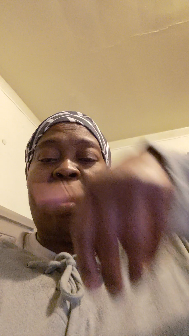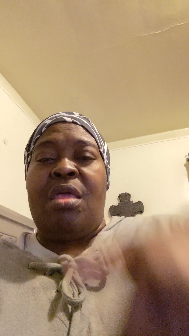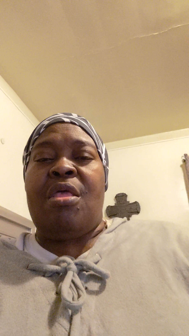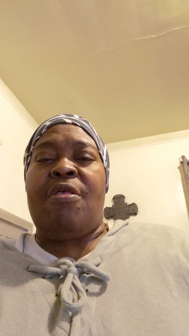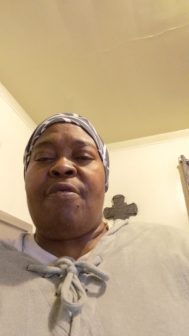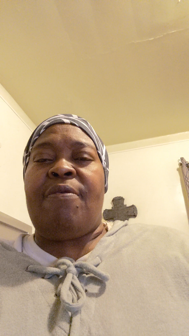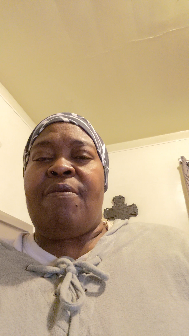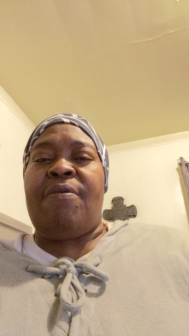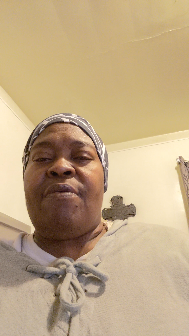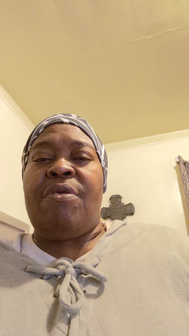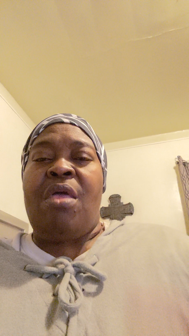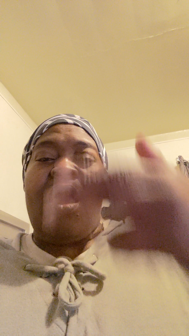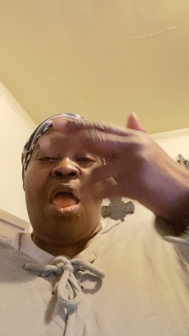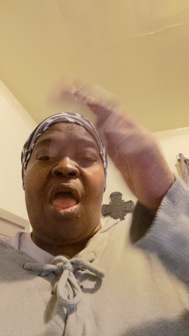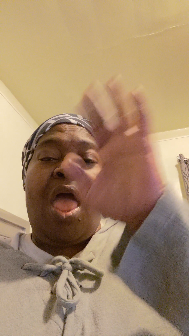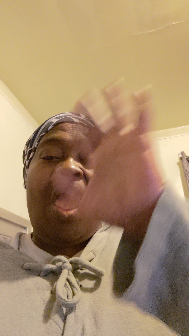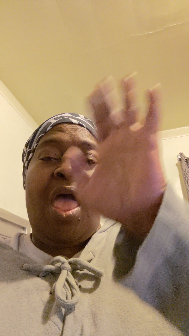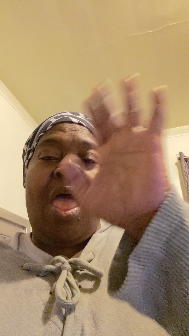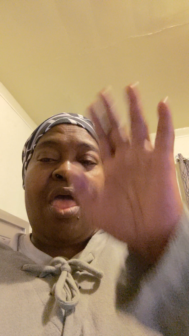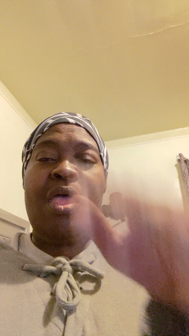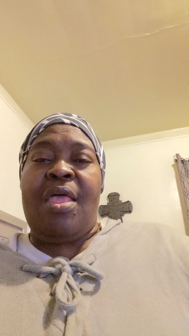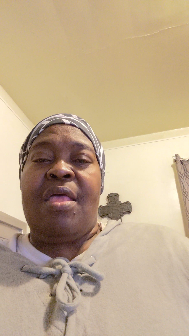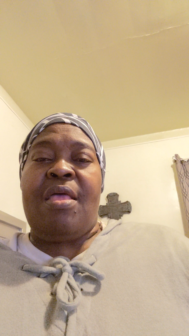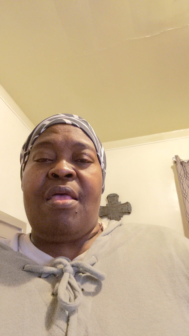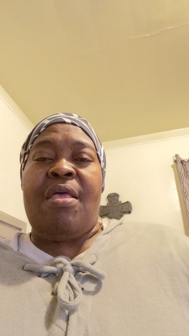hi